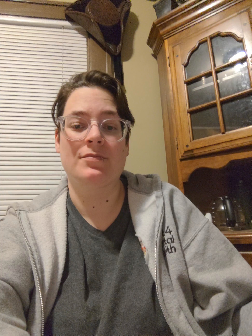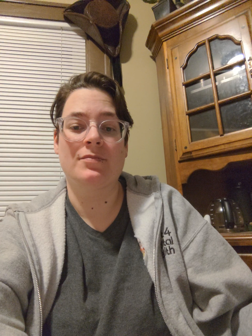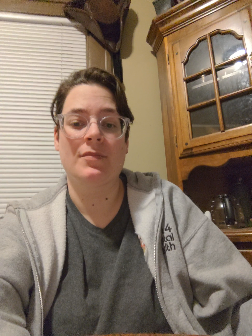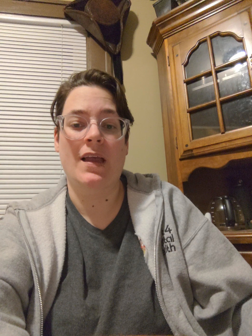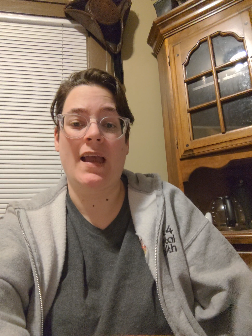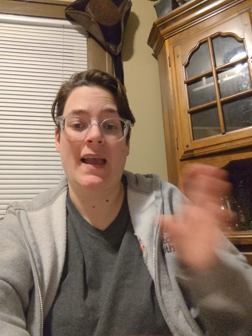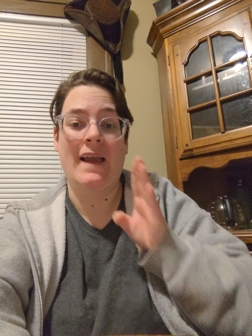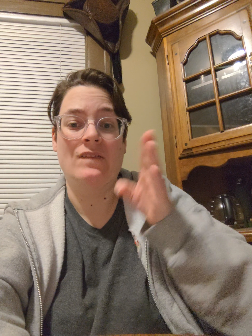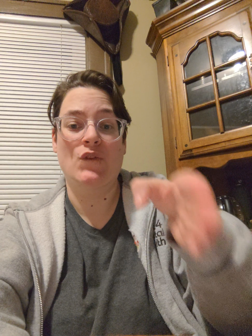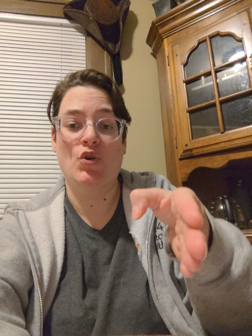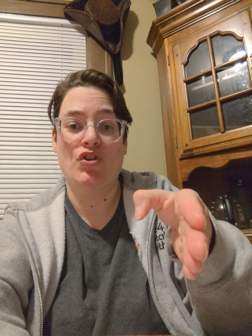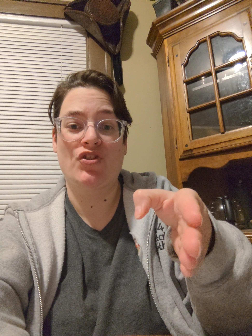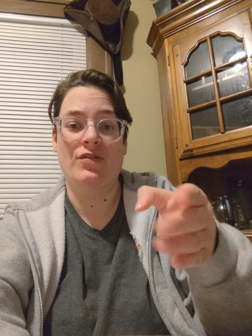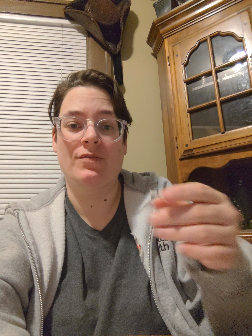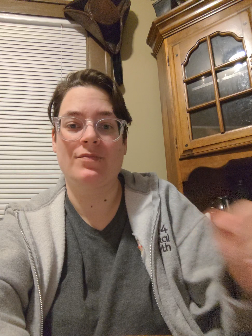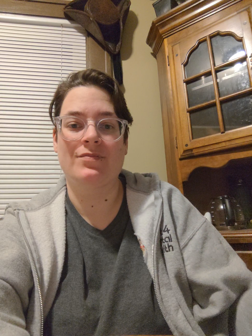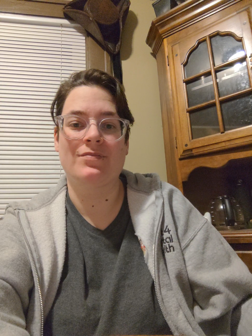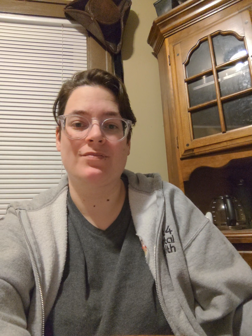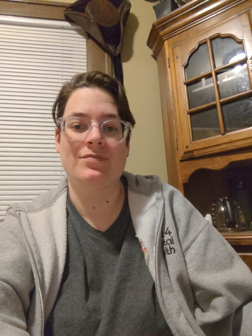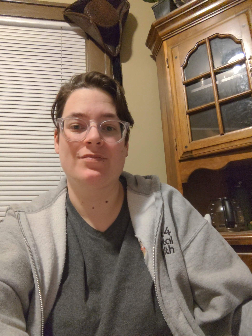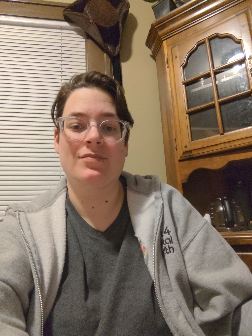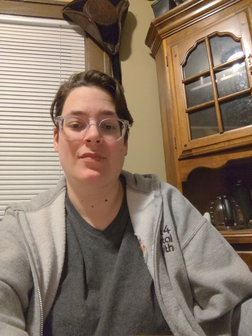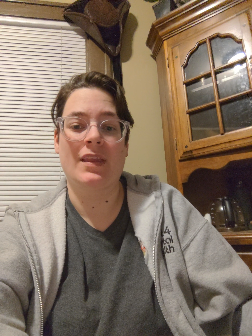after